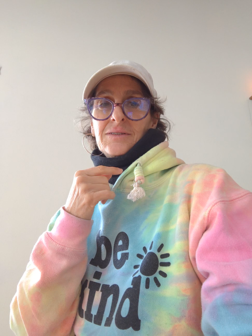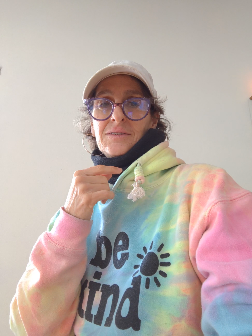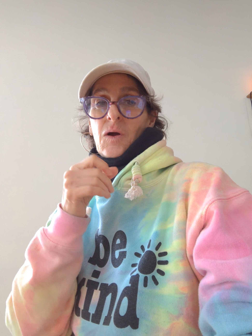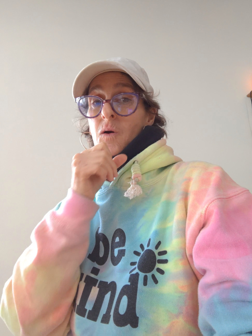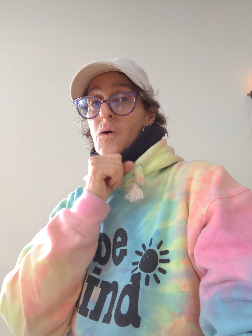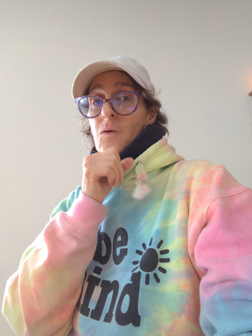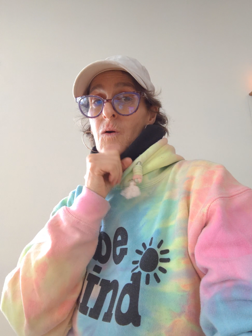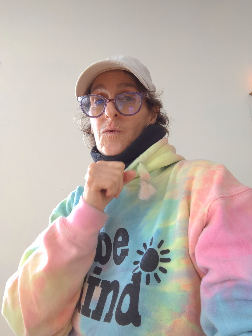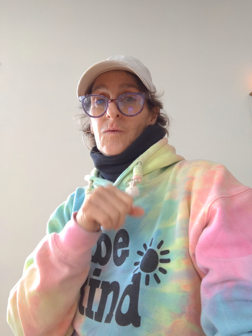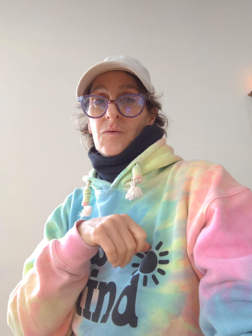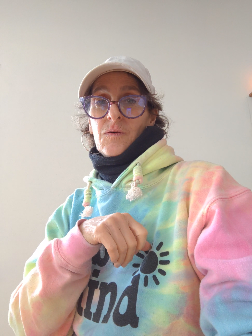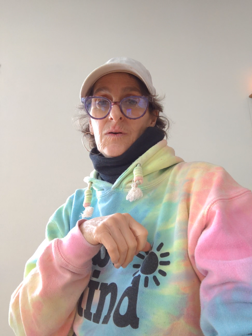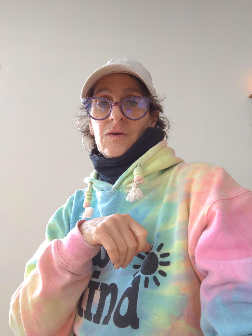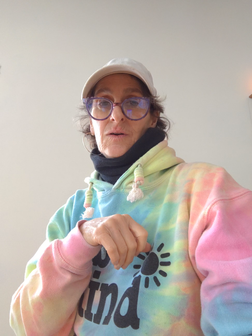old